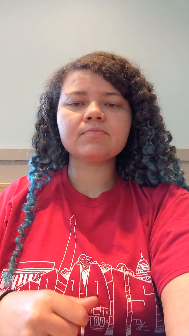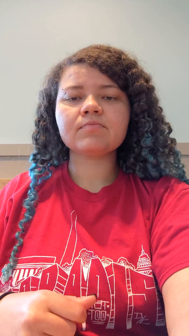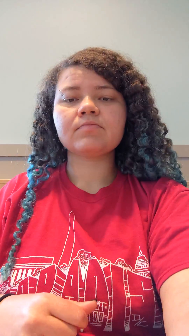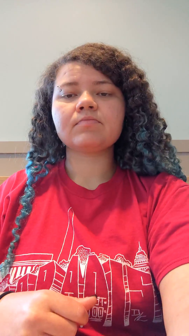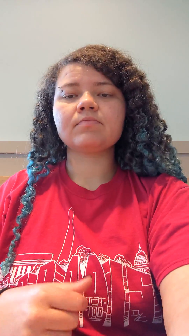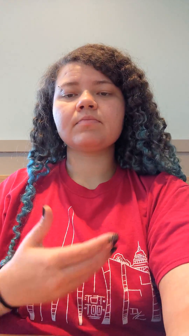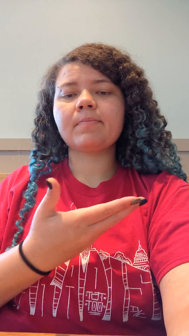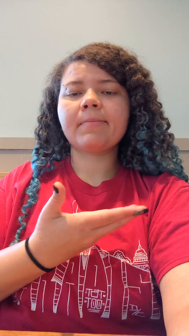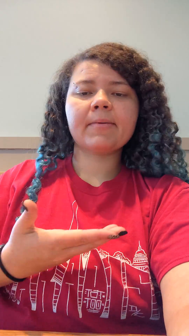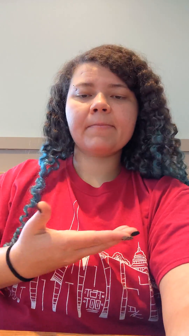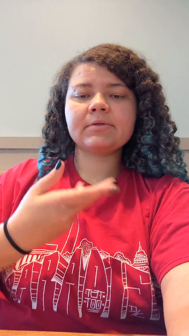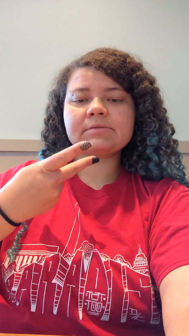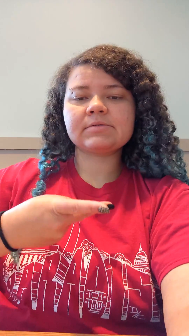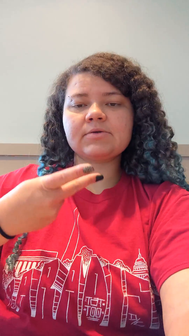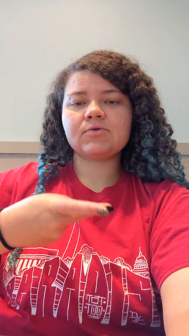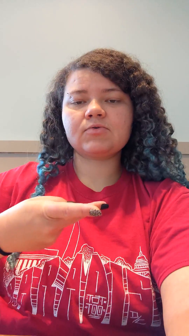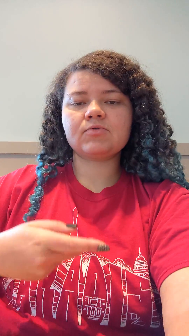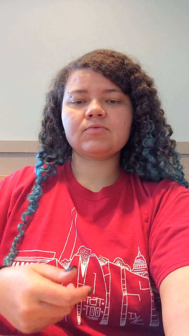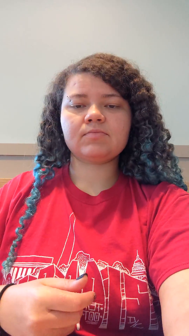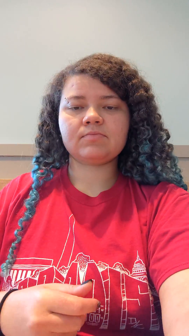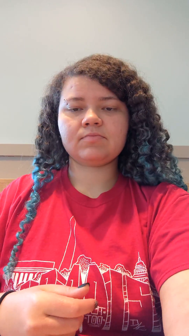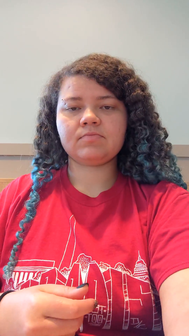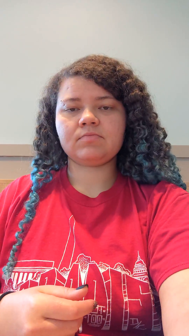babysitter